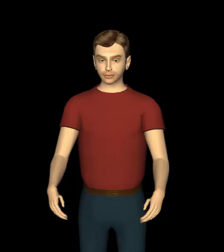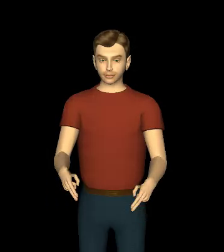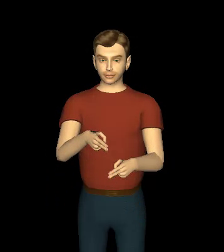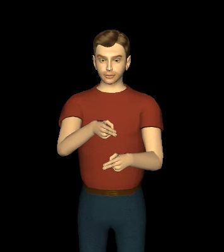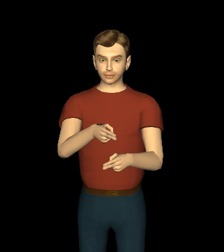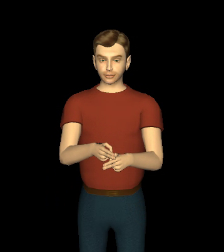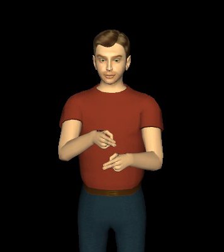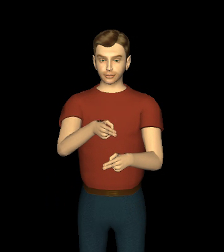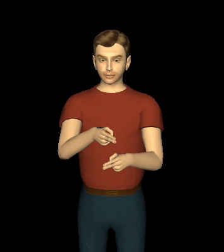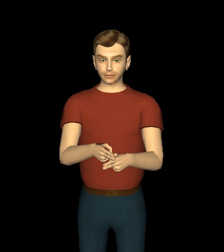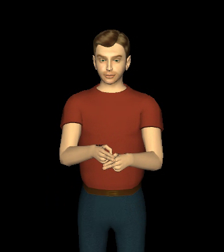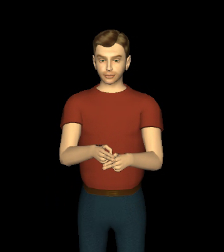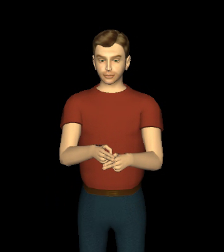لقب